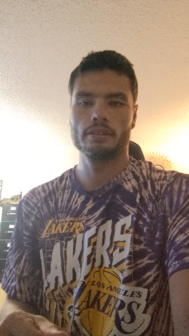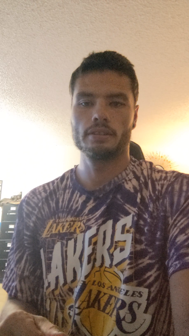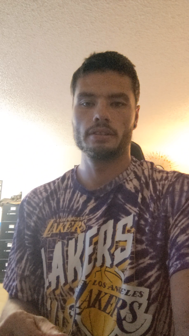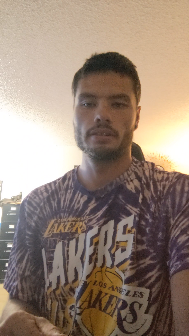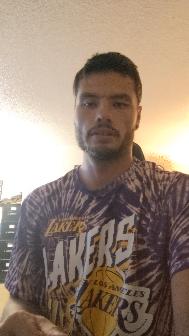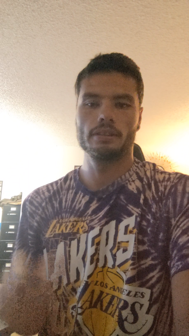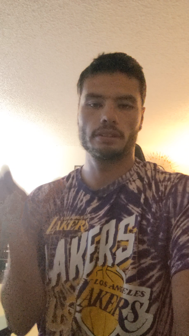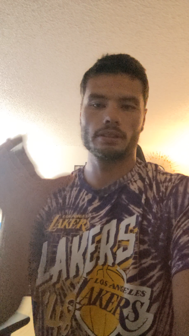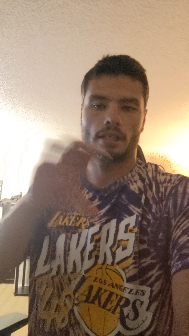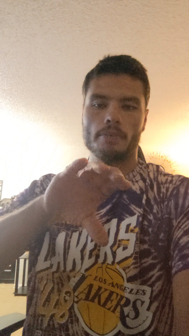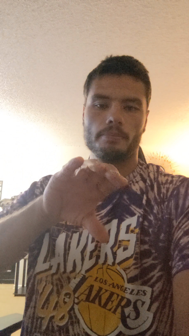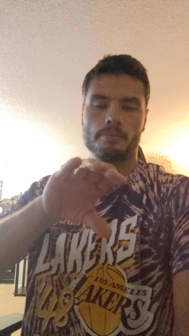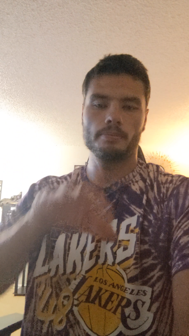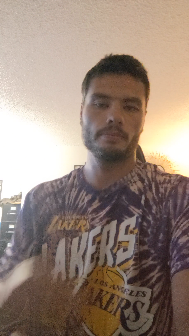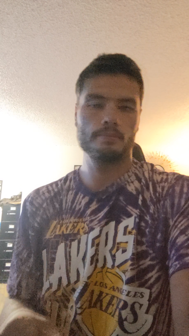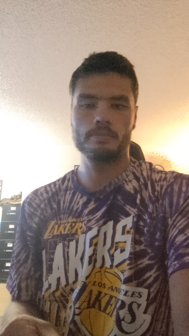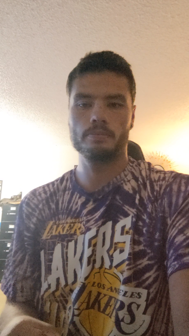dump